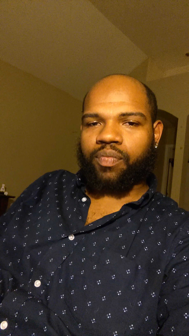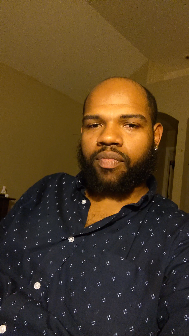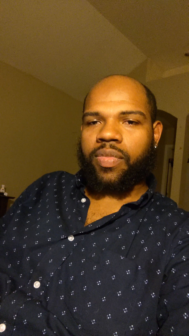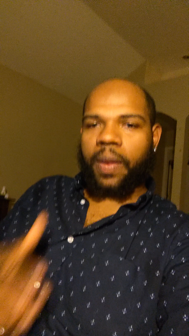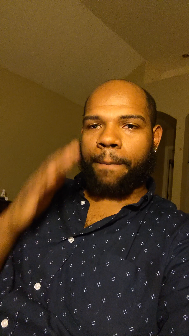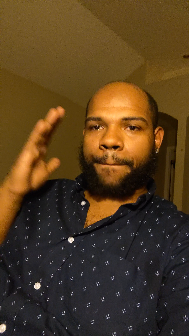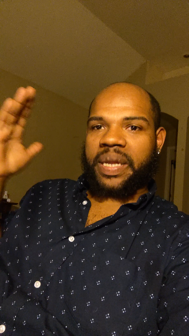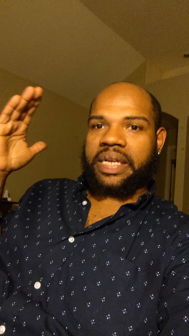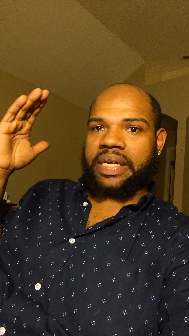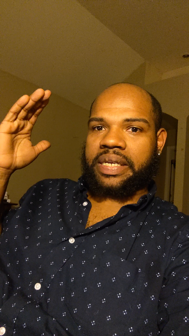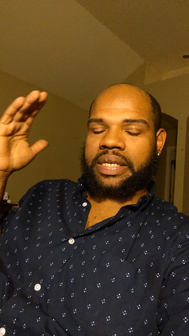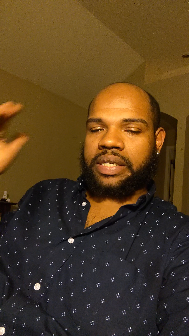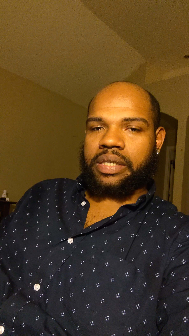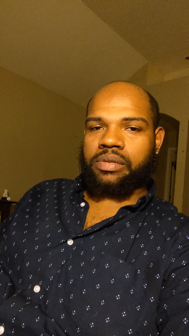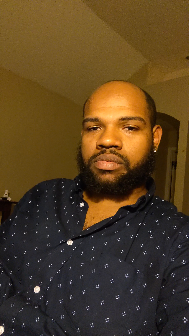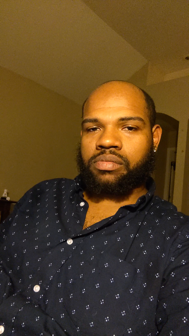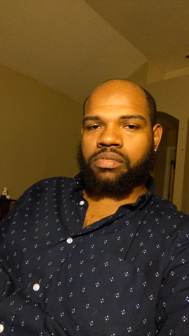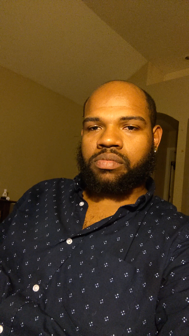big